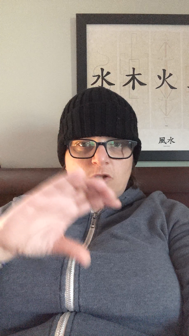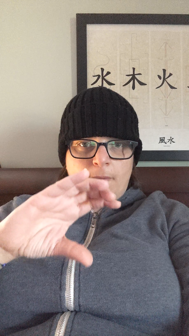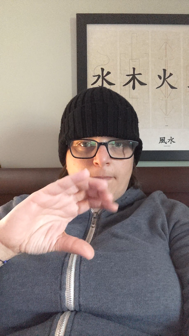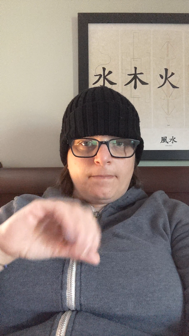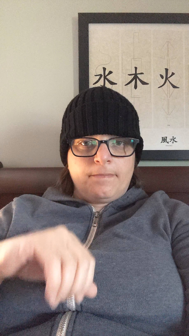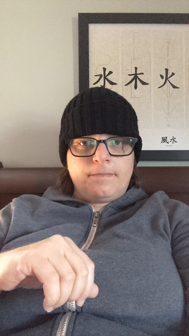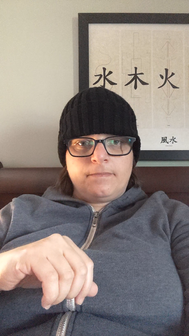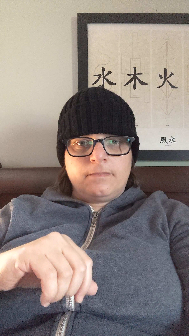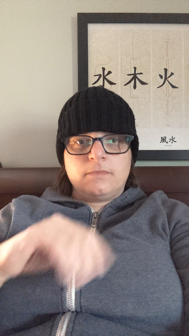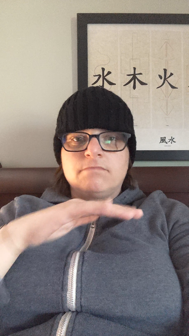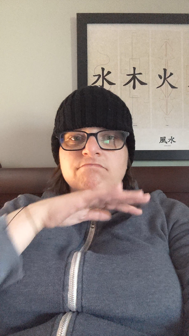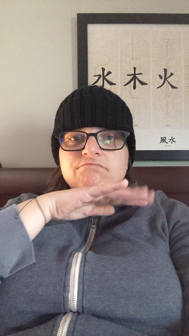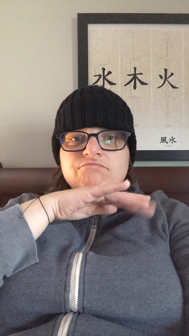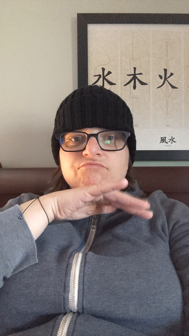naughty